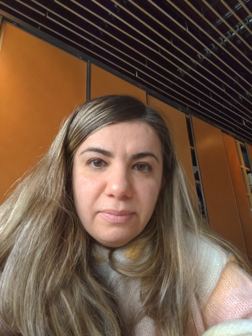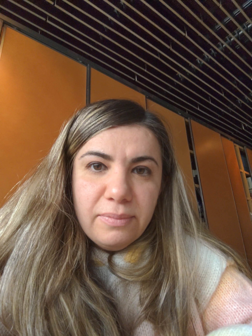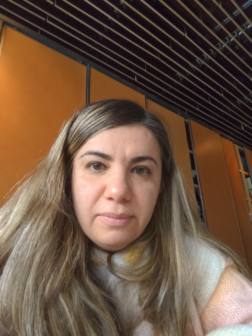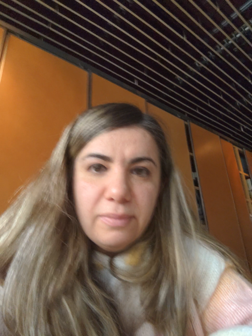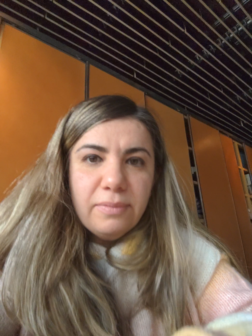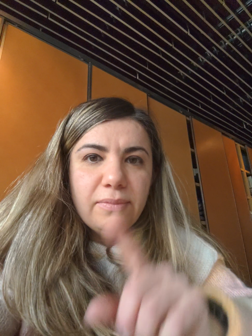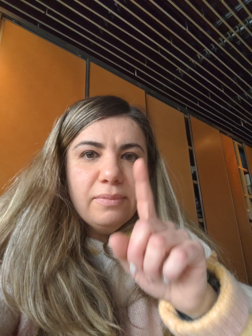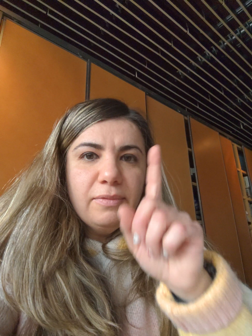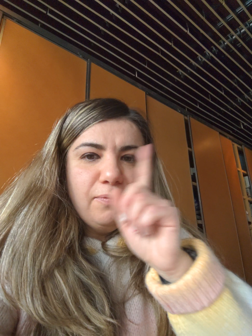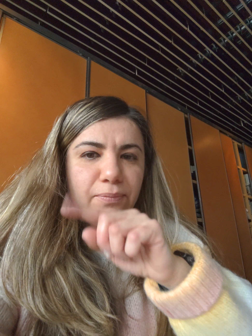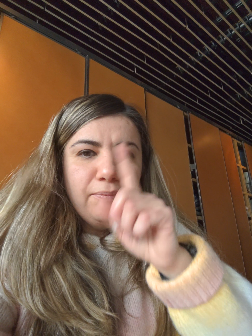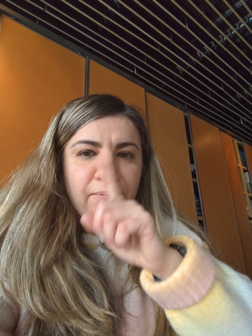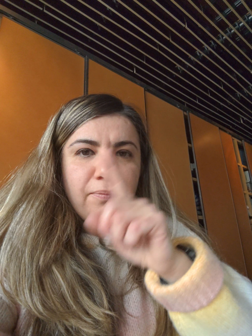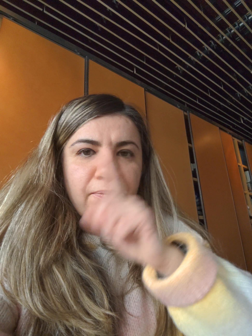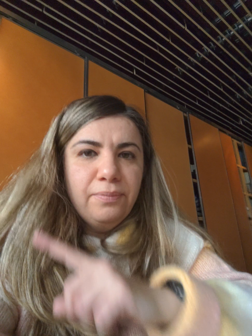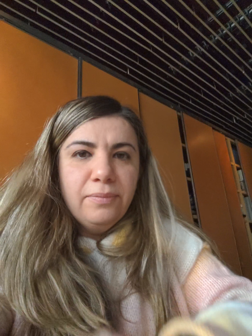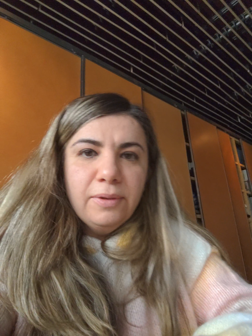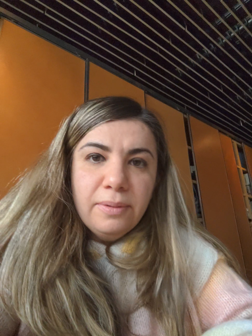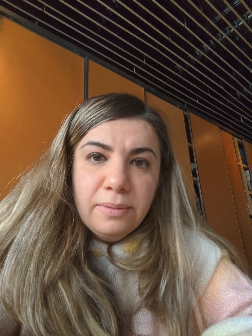mouse